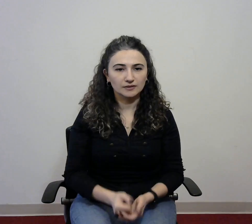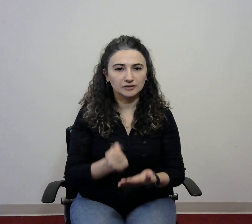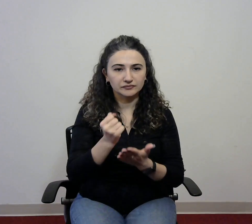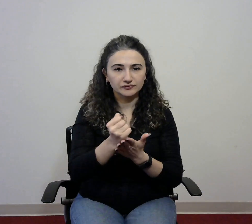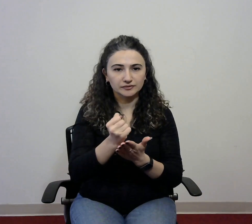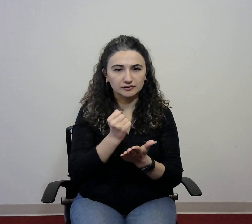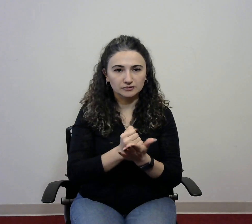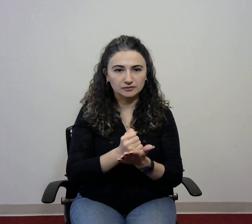viza